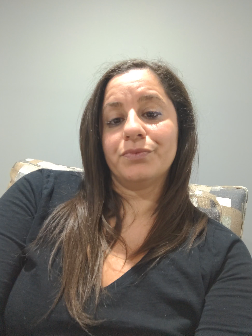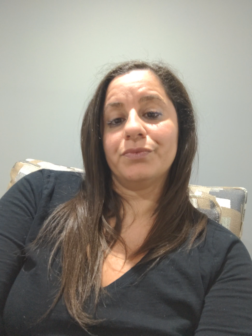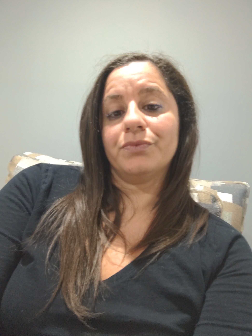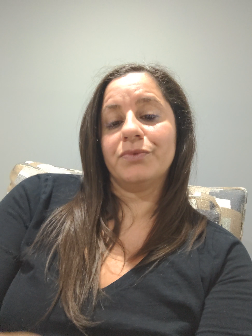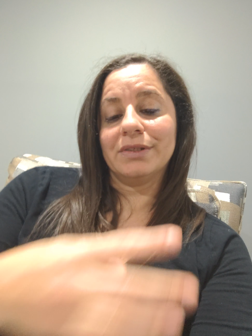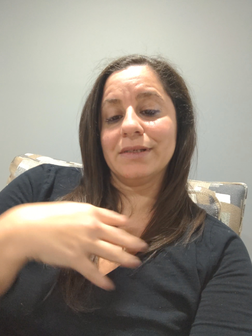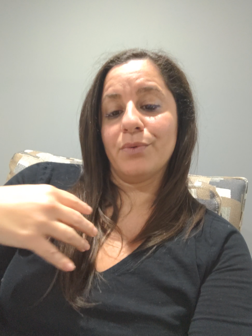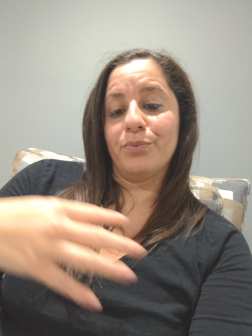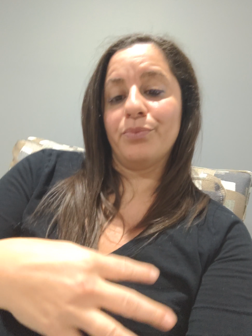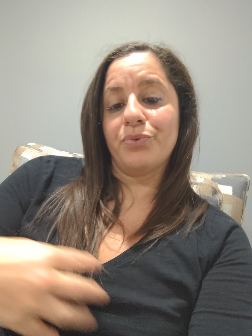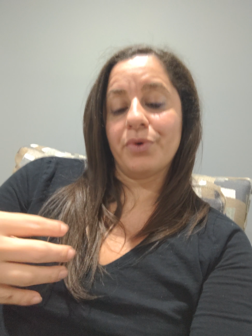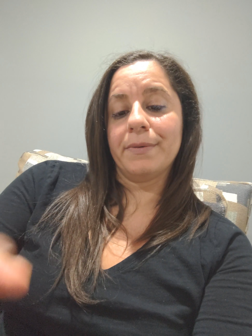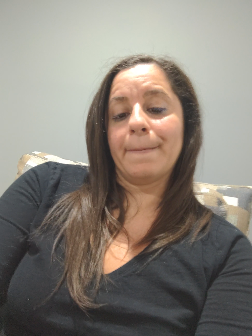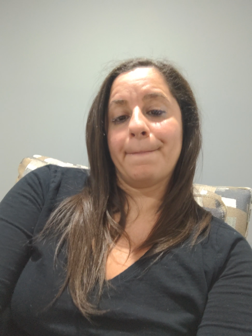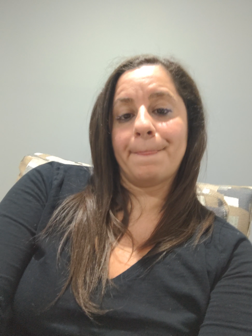zebra